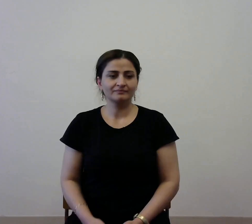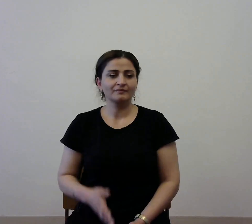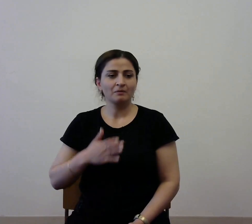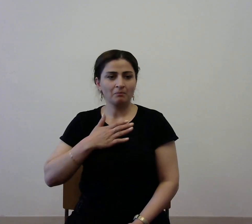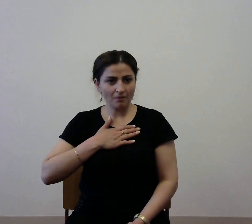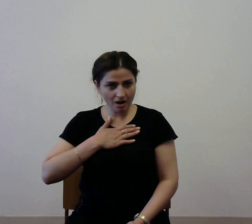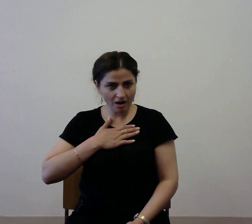mən